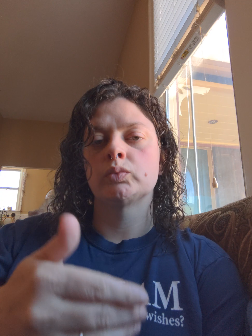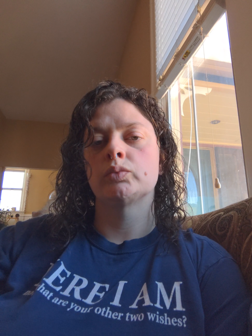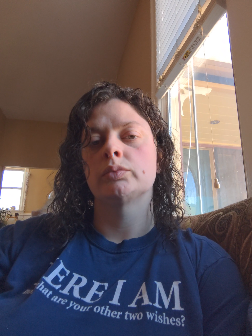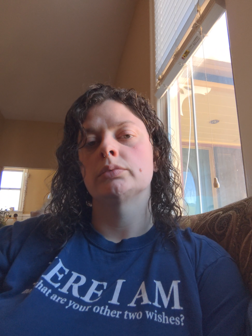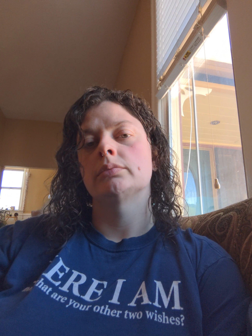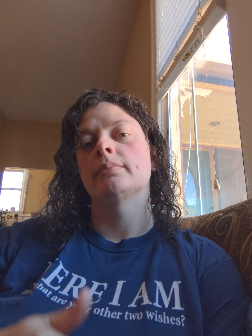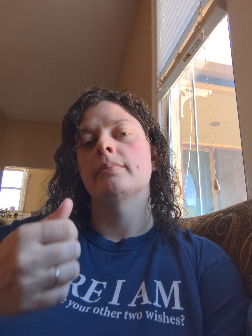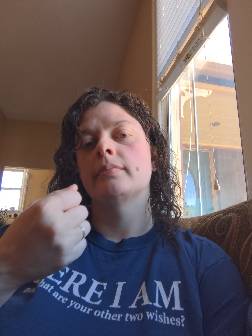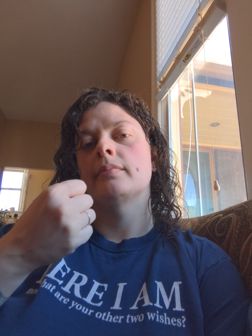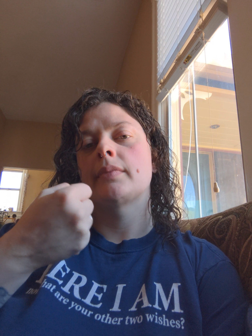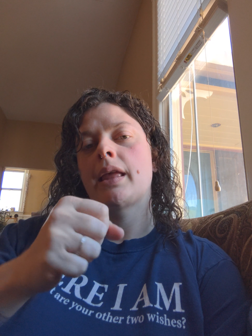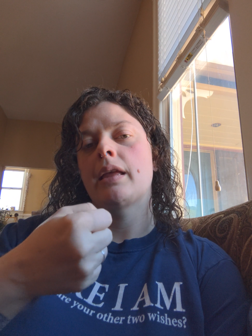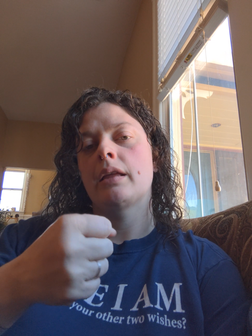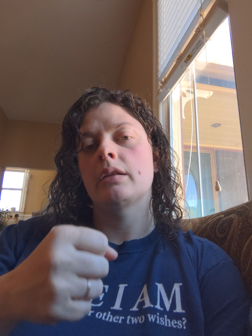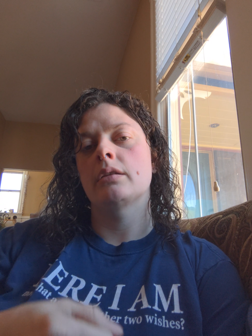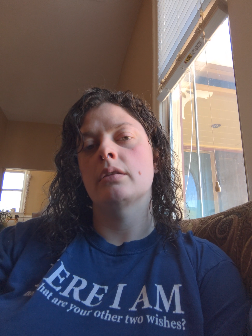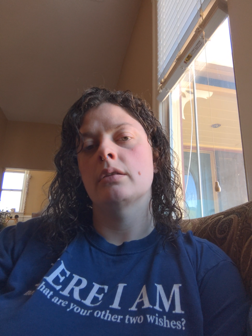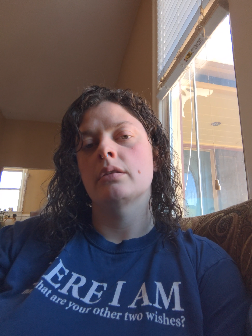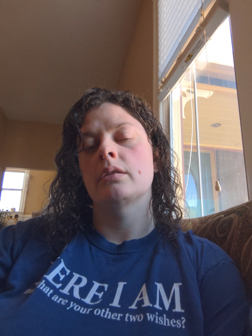make